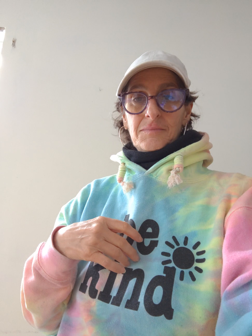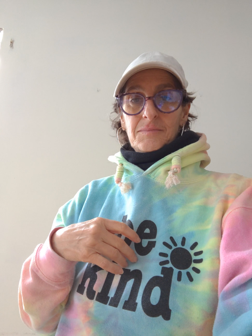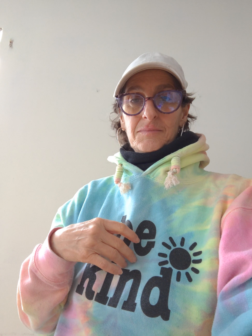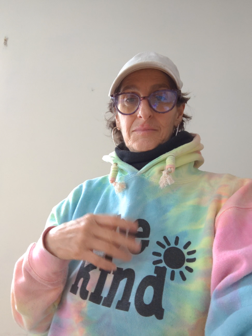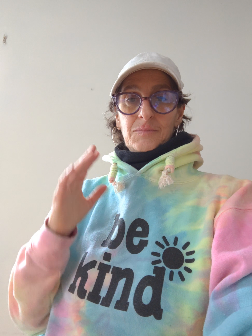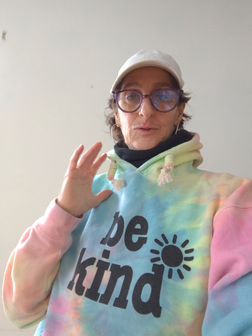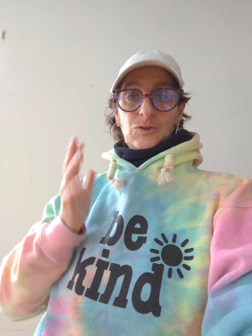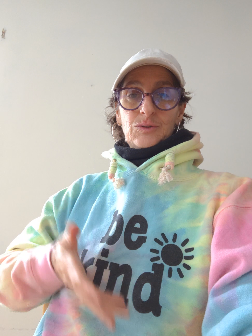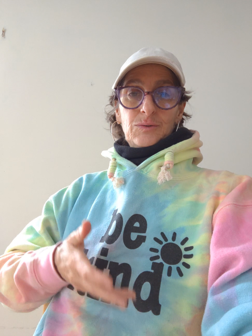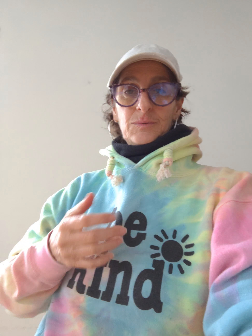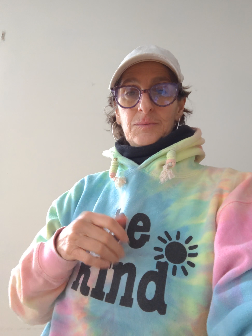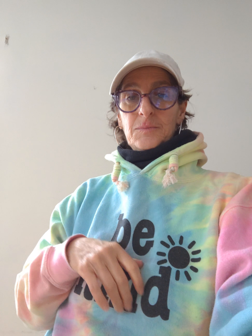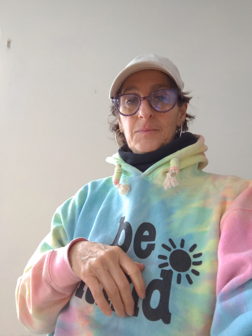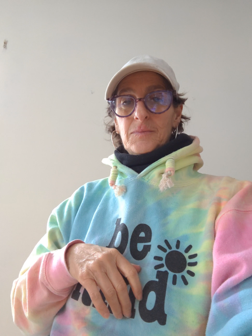shirt